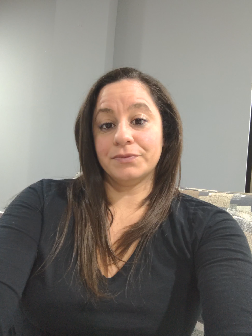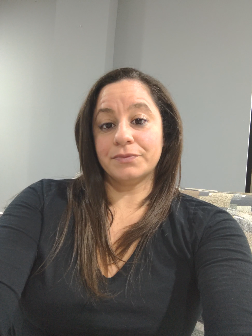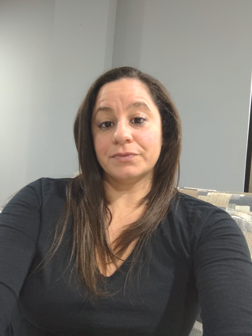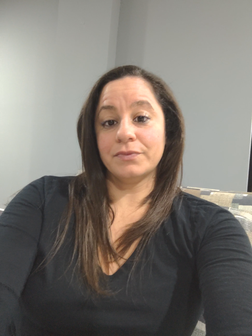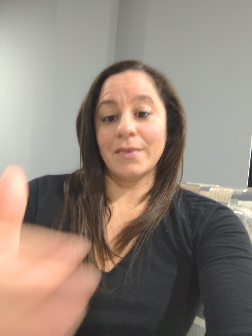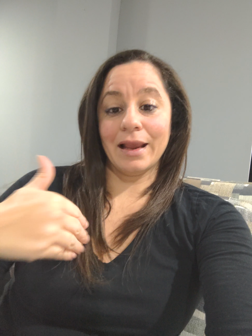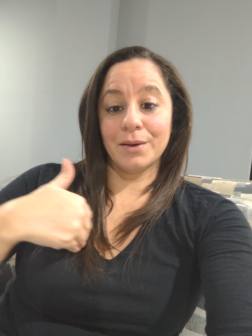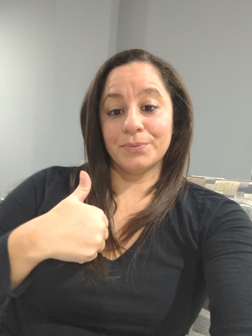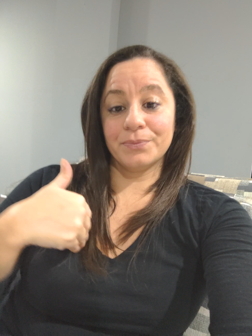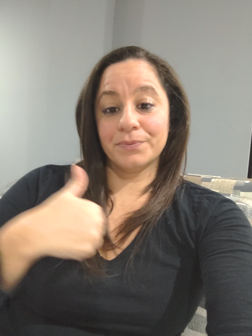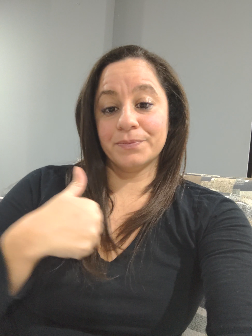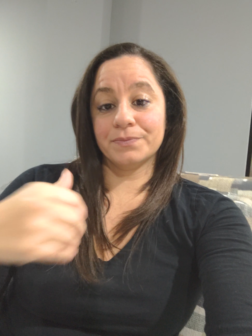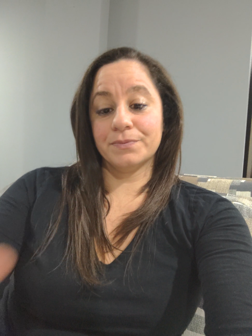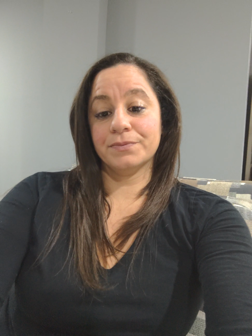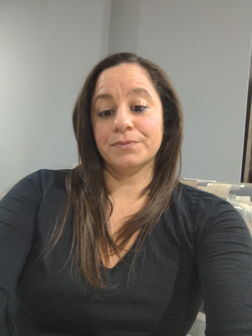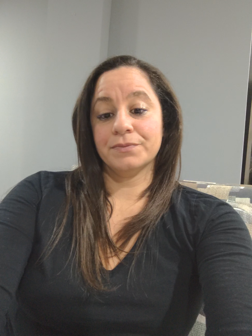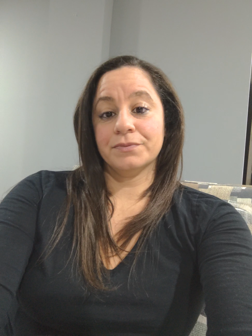animal